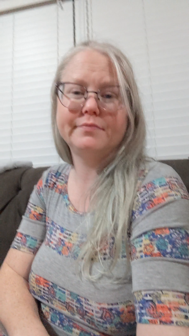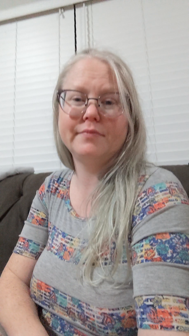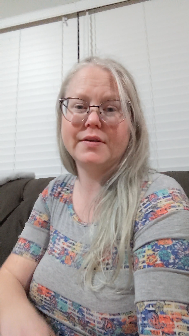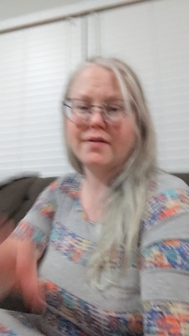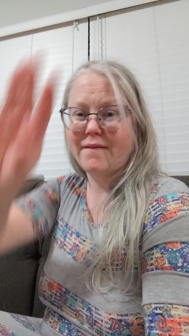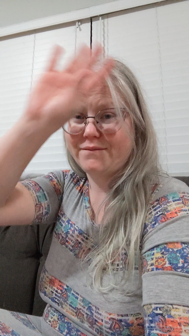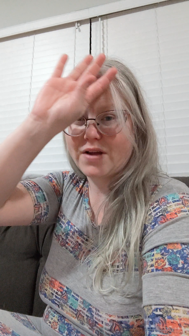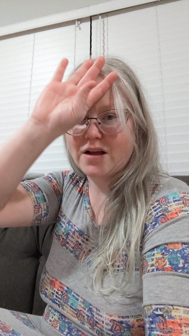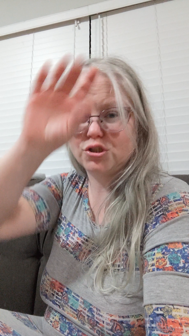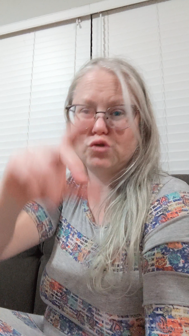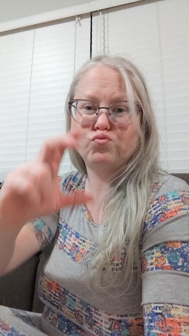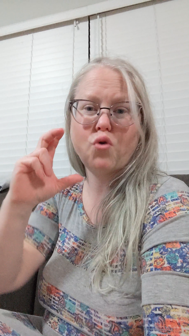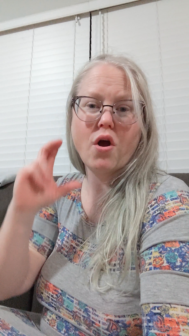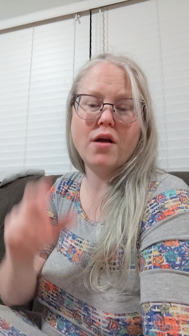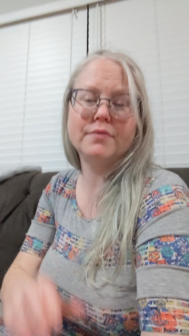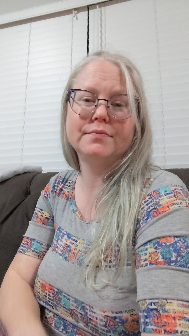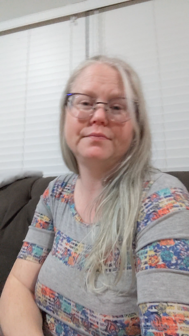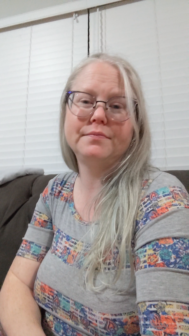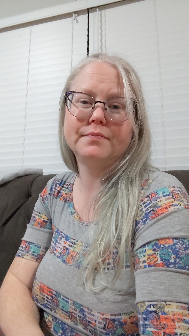fire truck